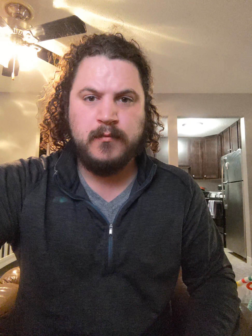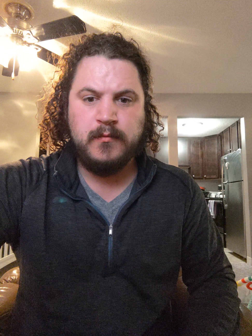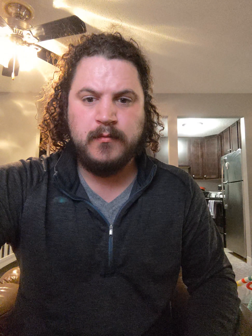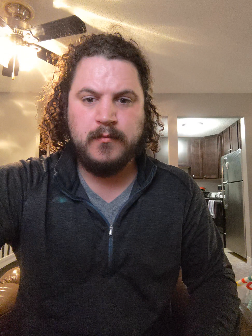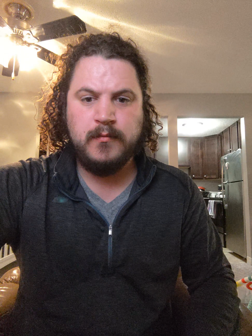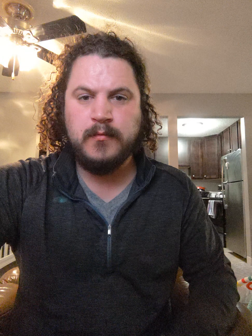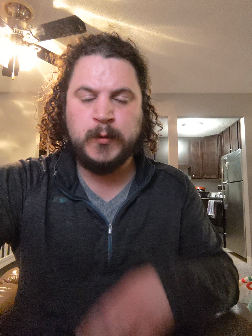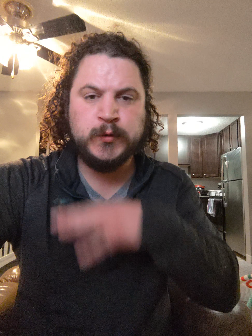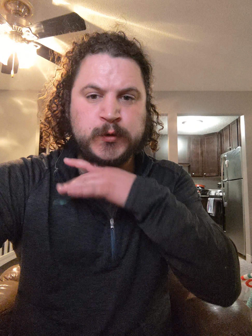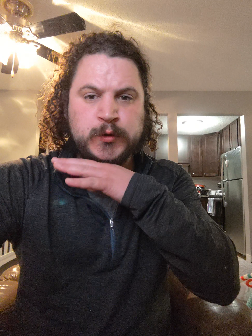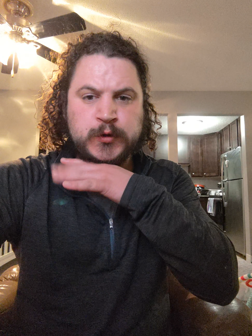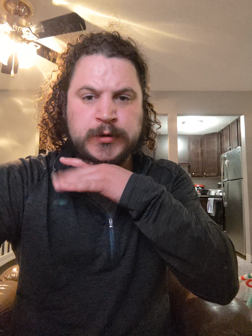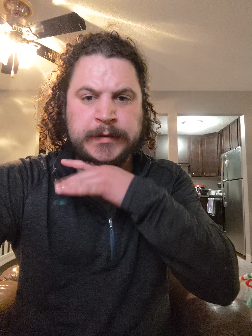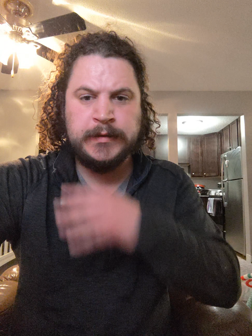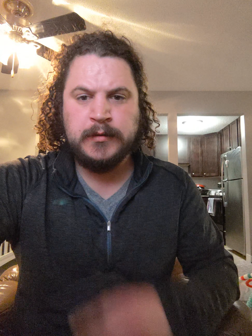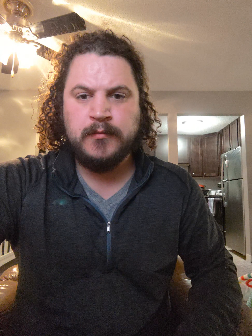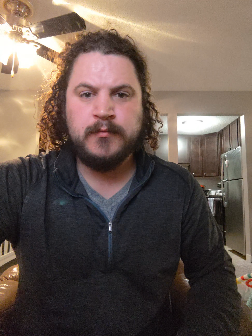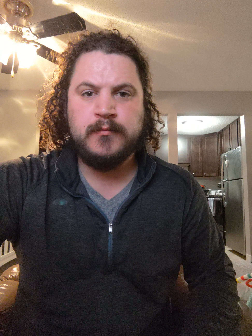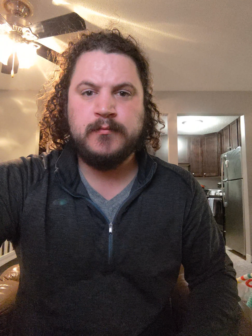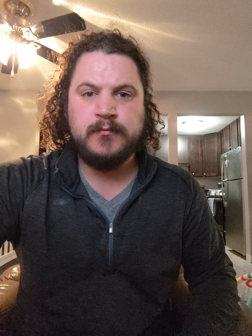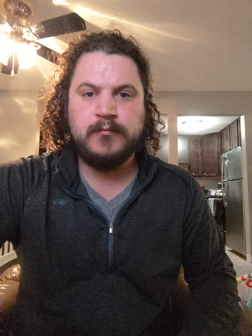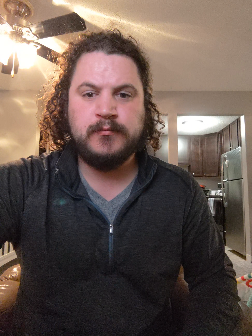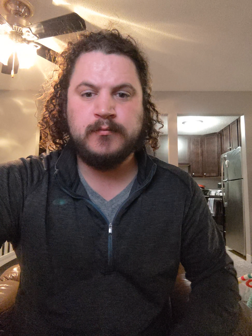dirty